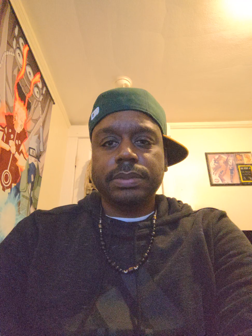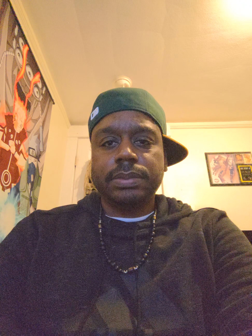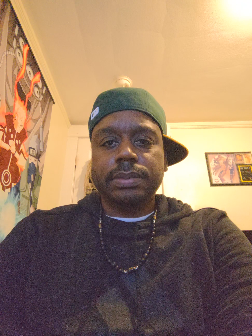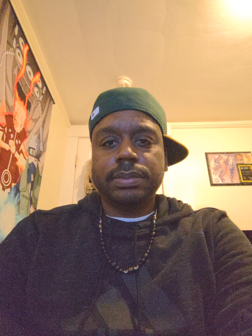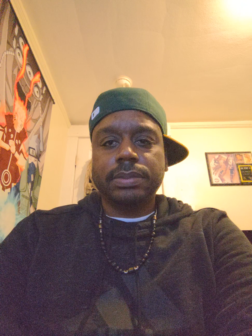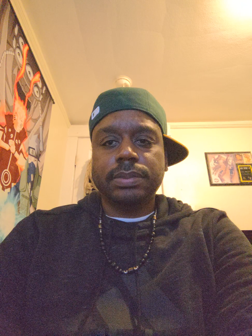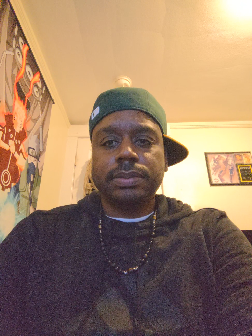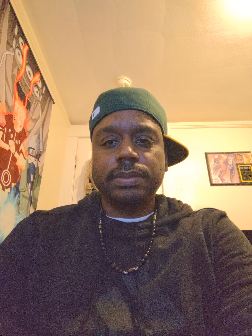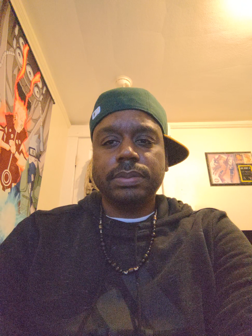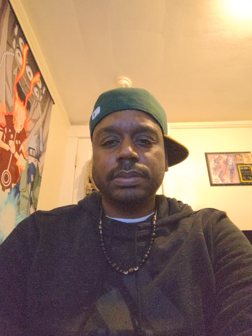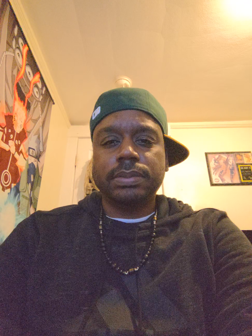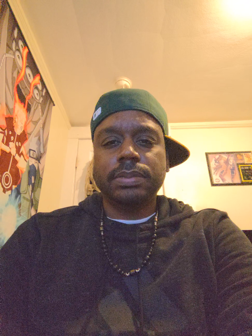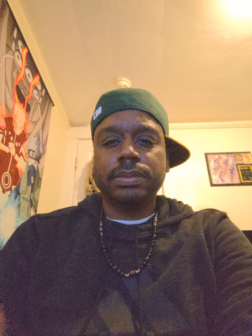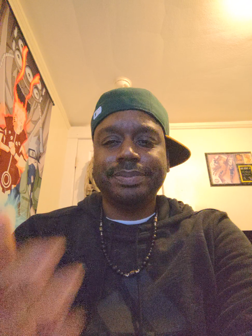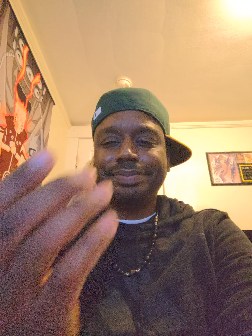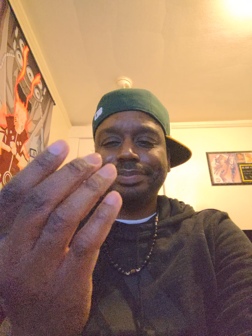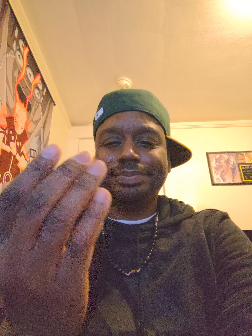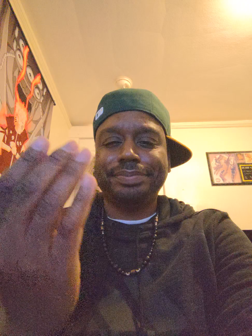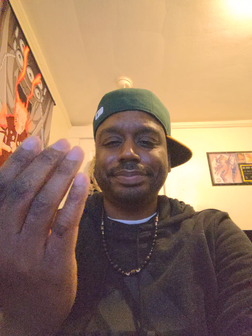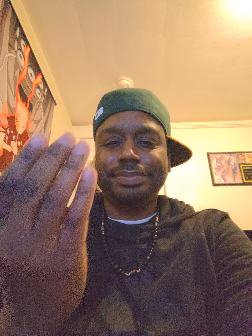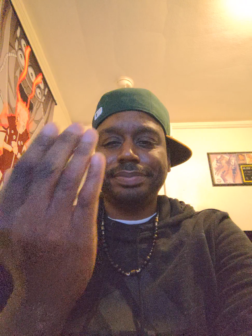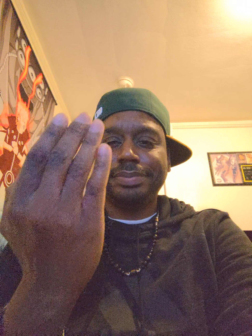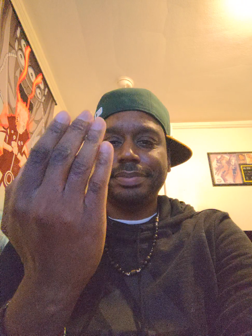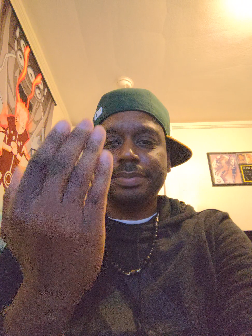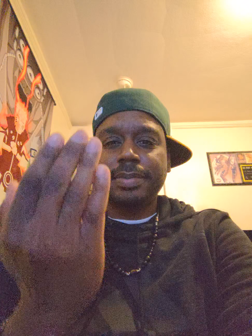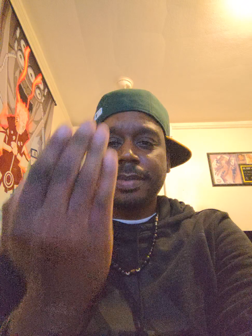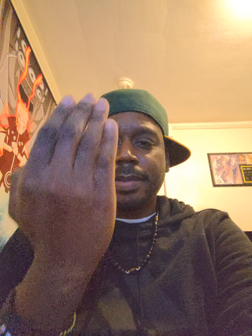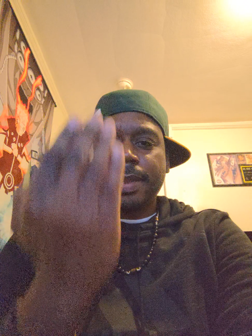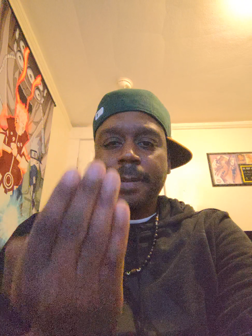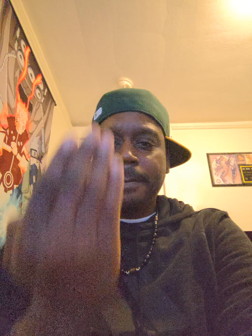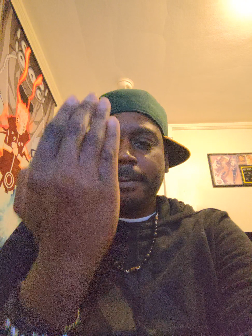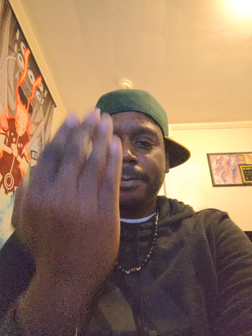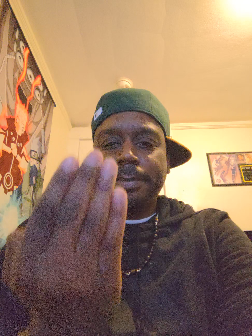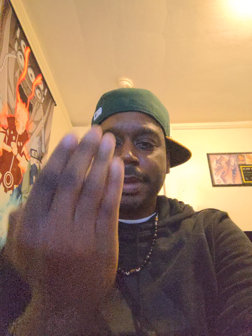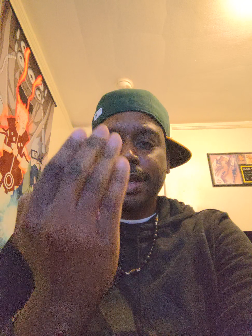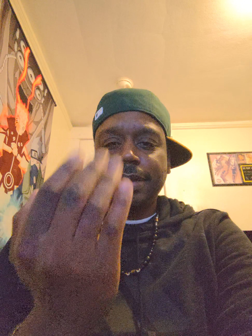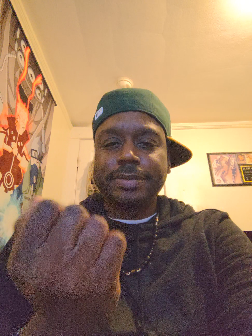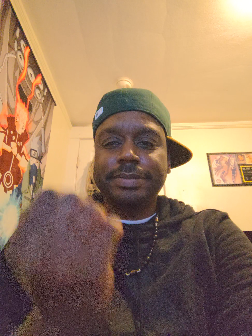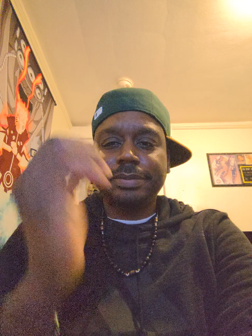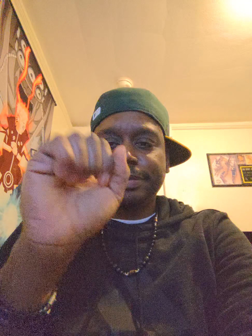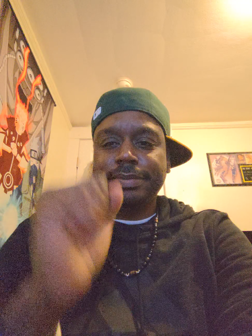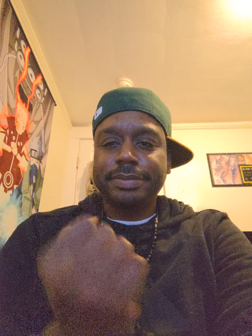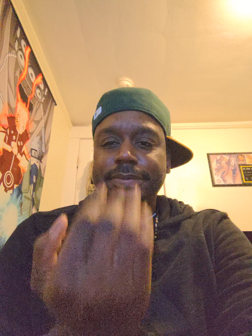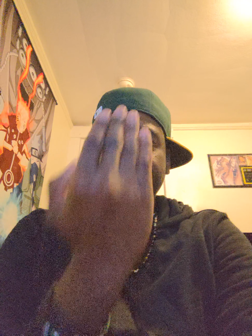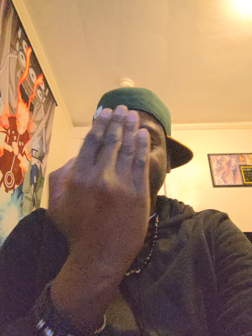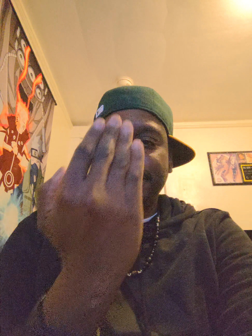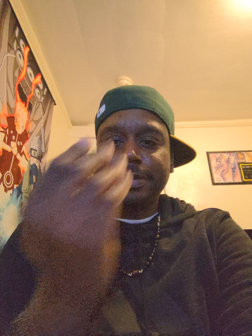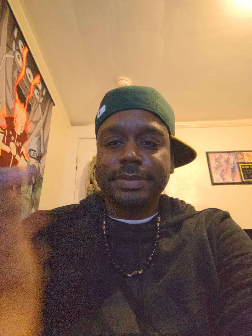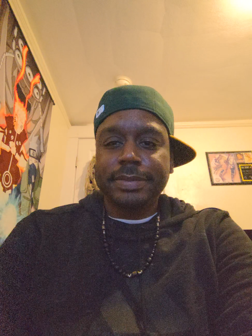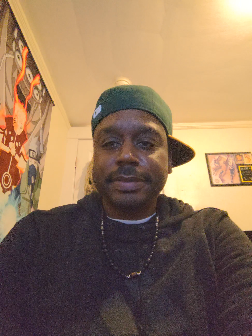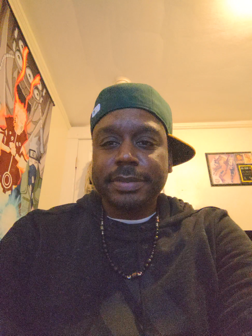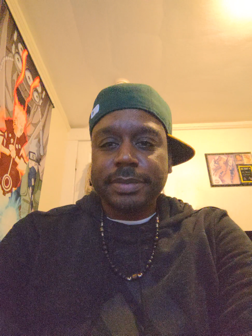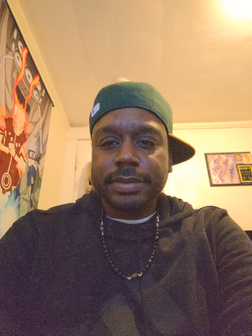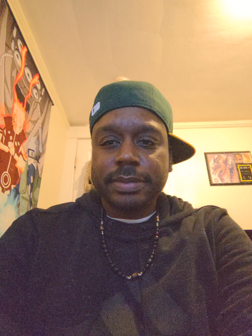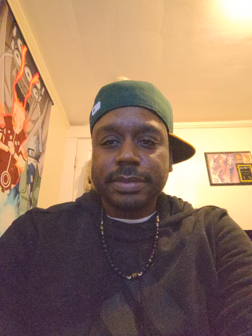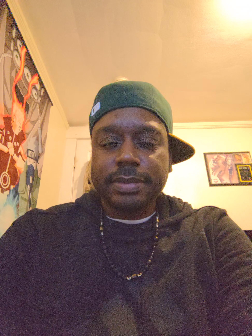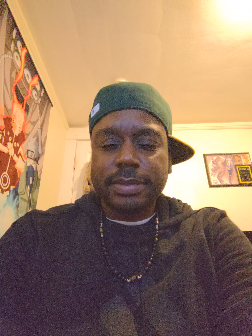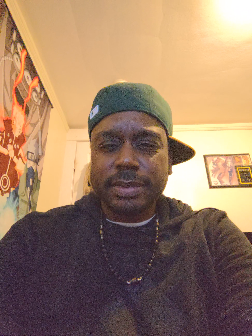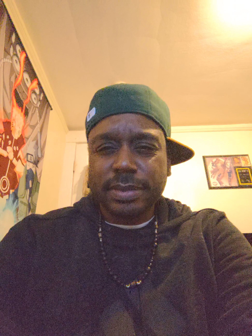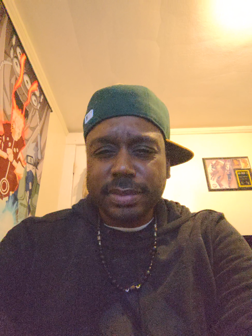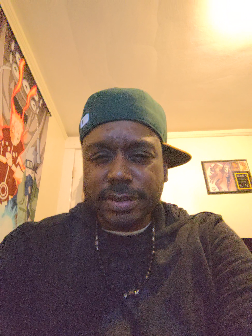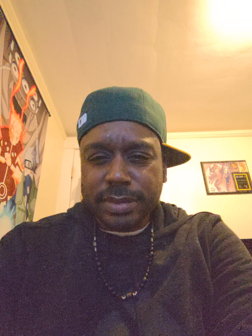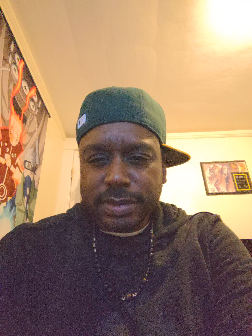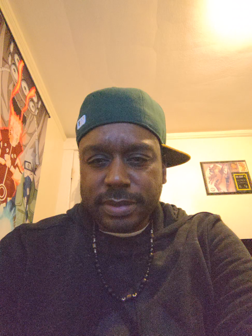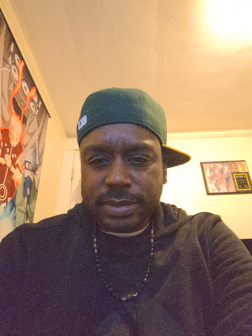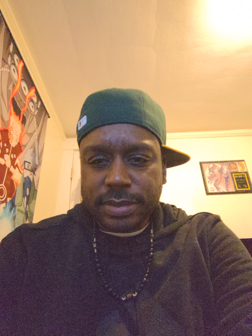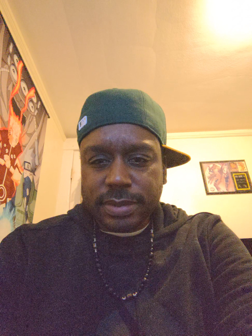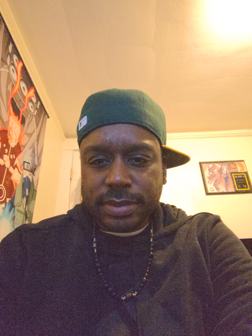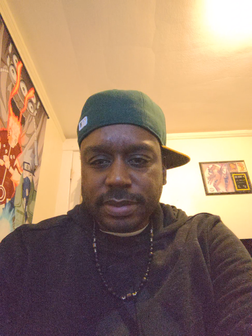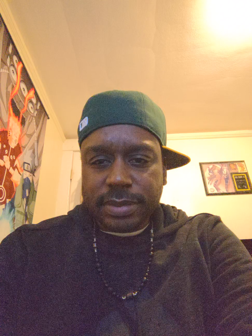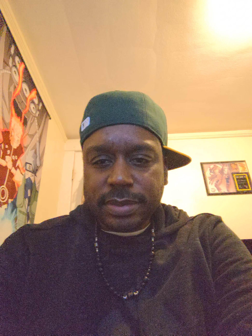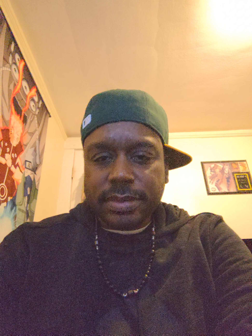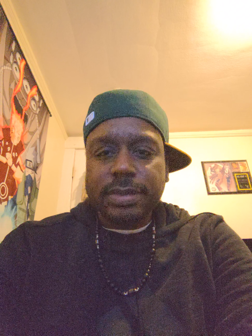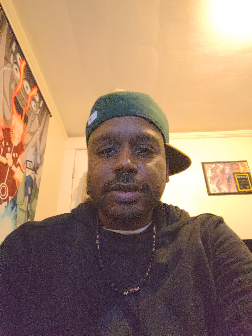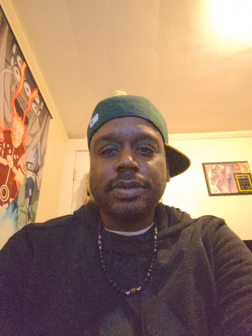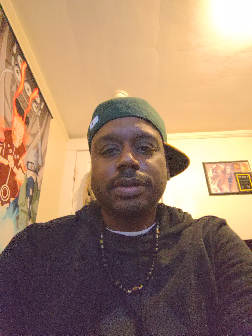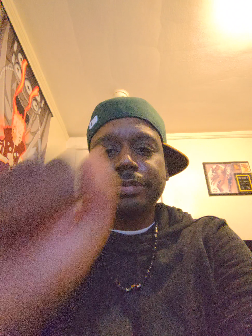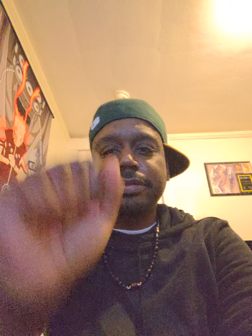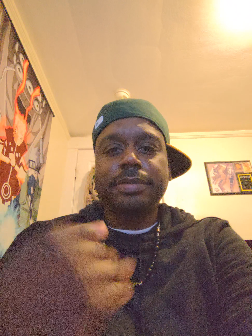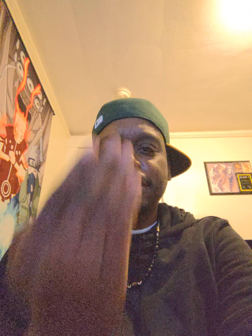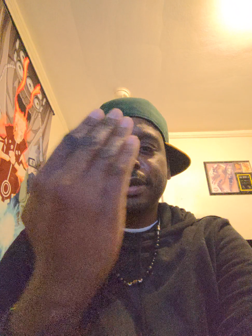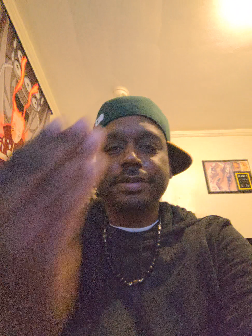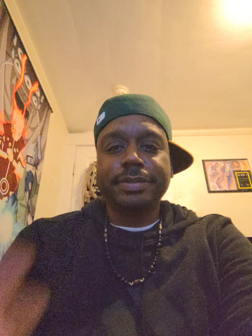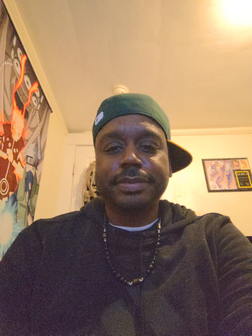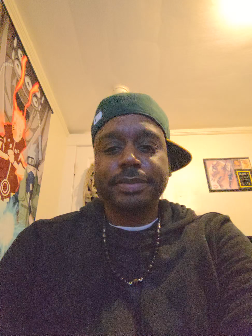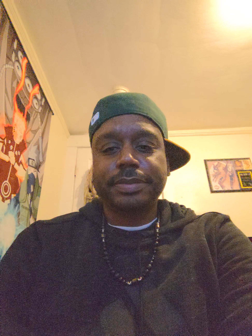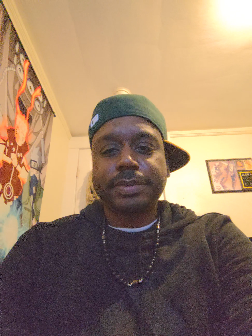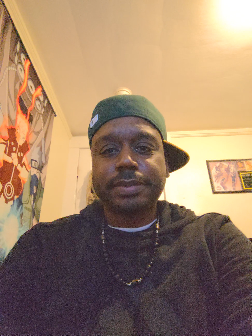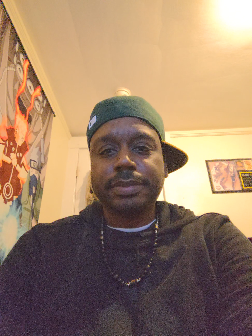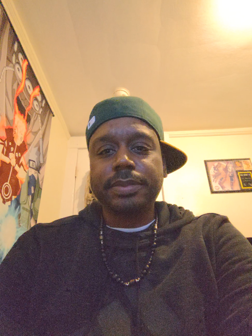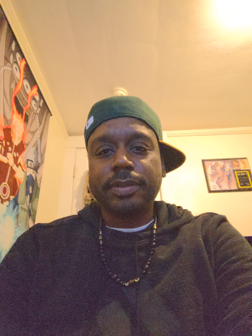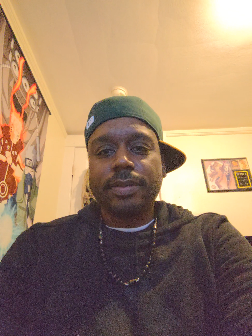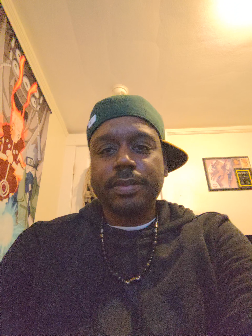mitten